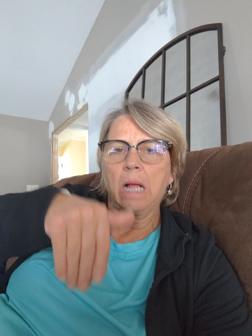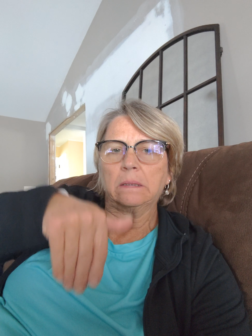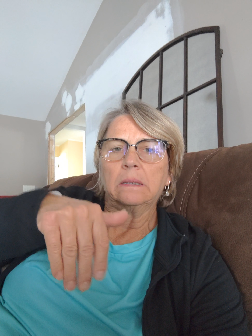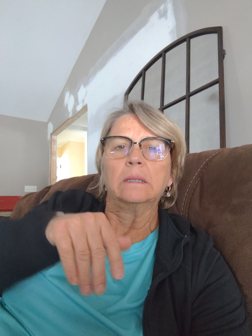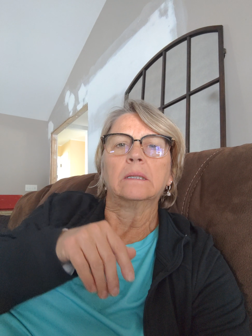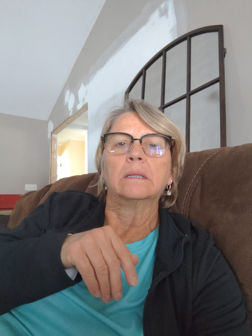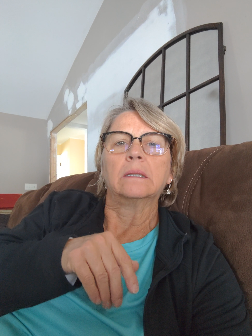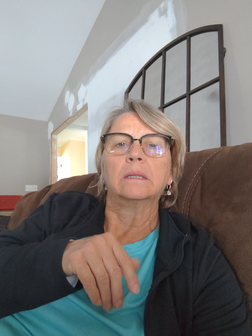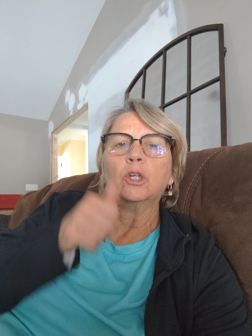night